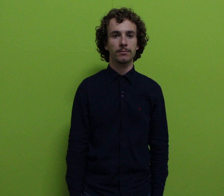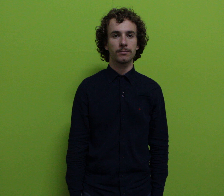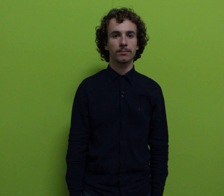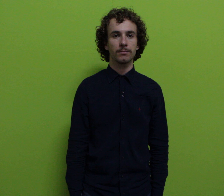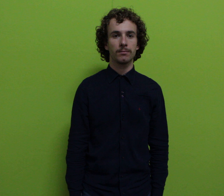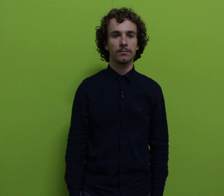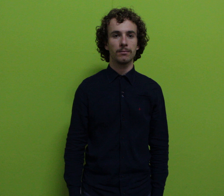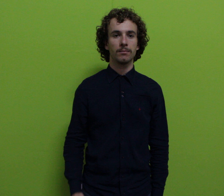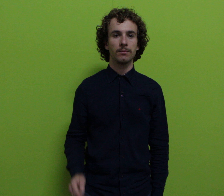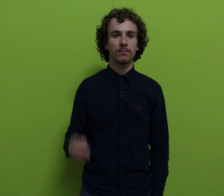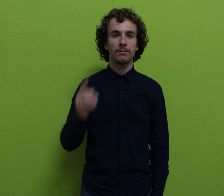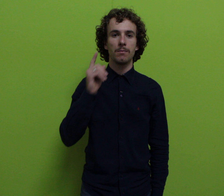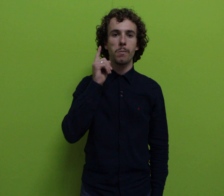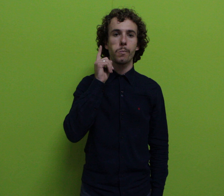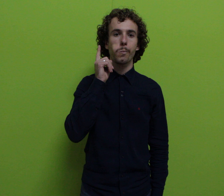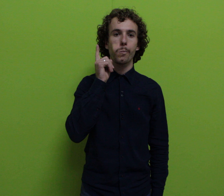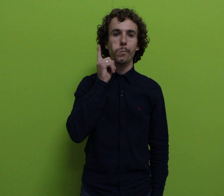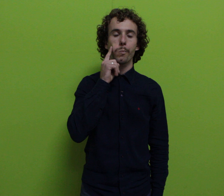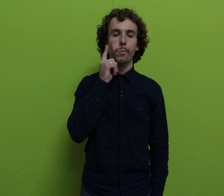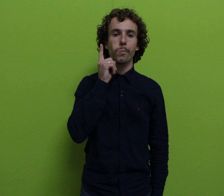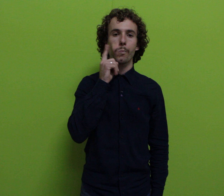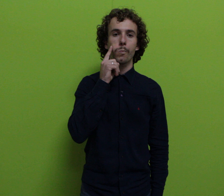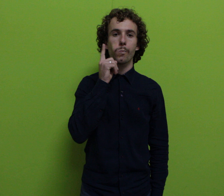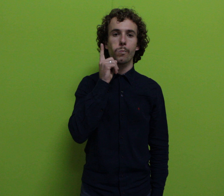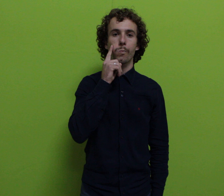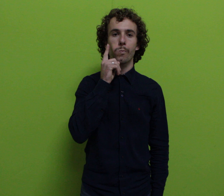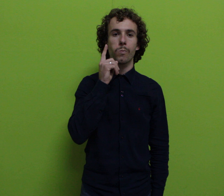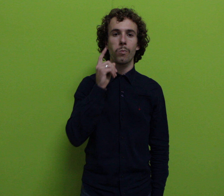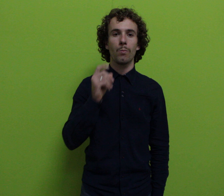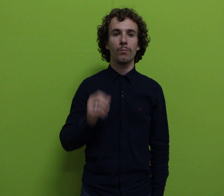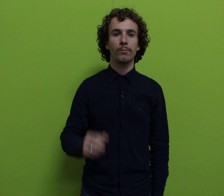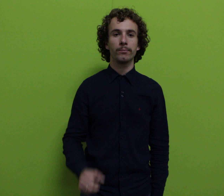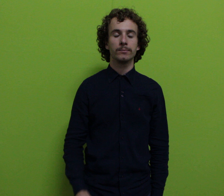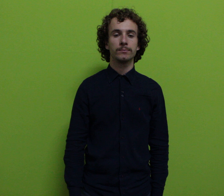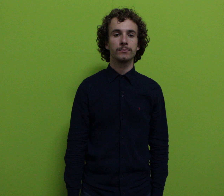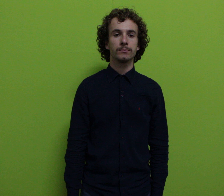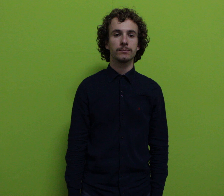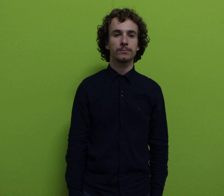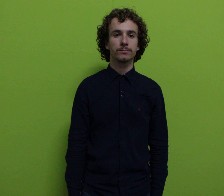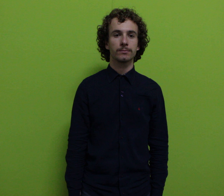bala